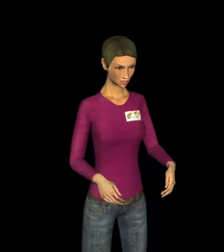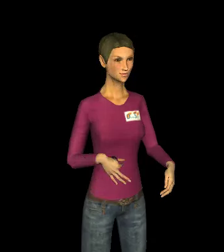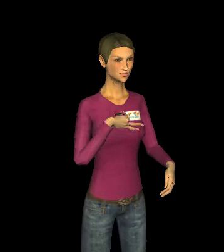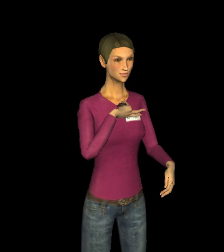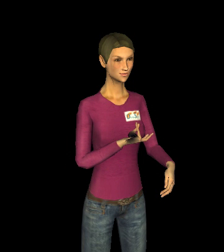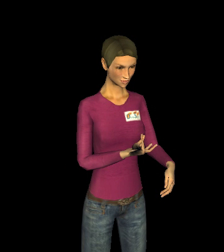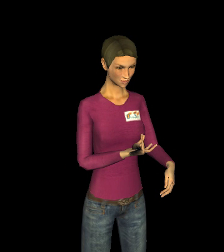ابن